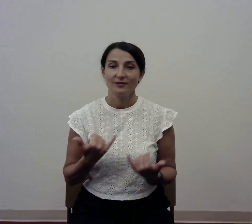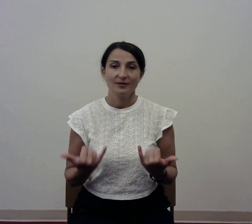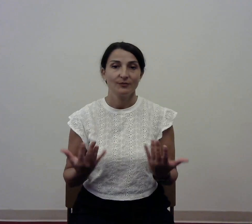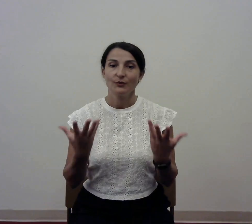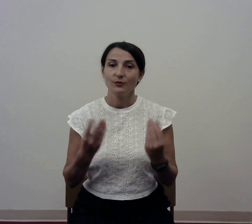bu gün